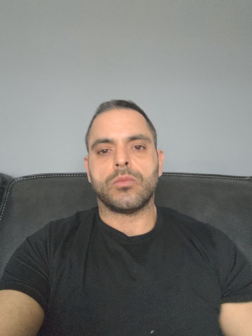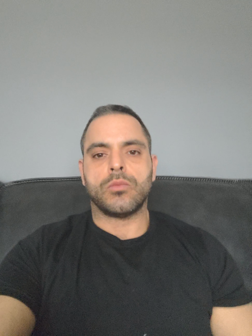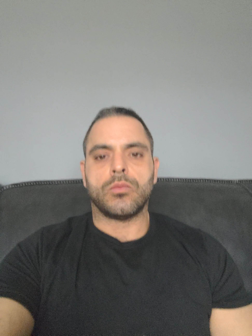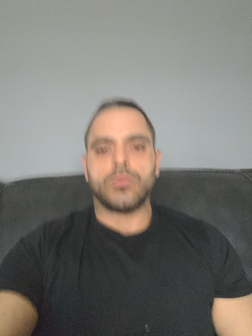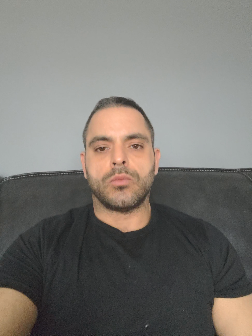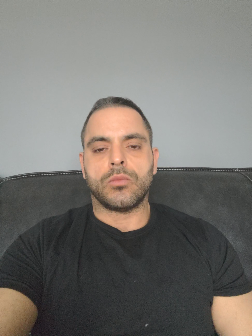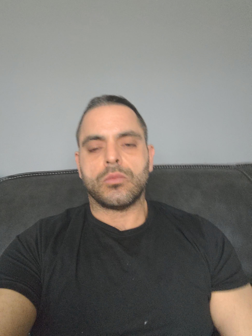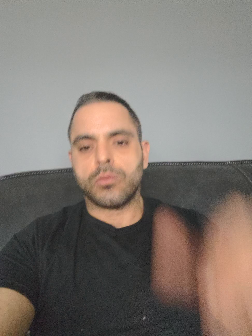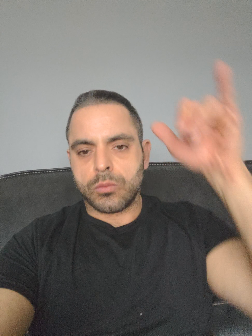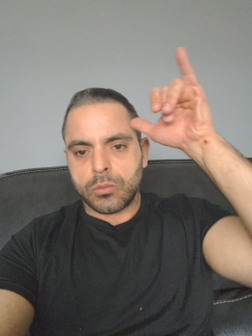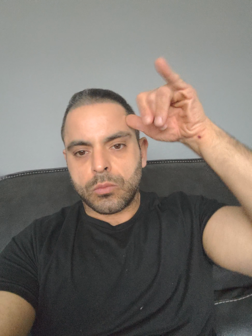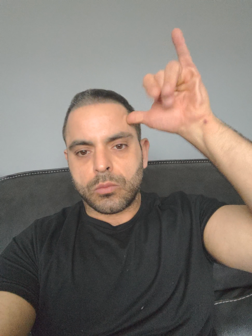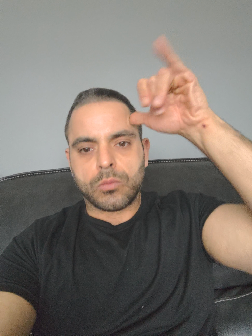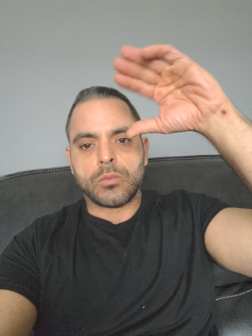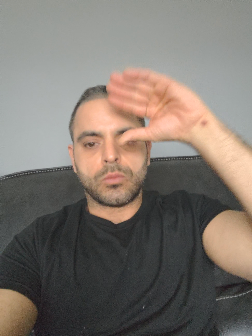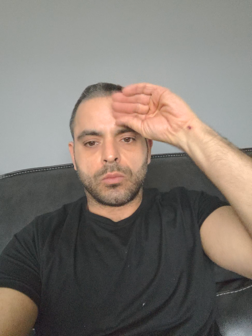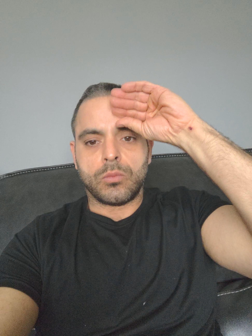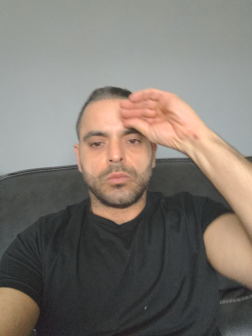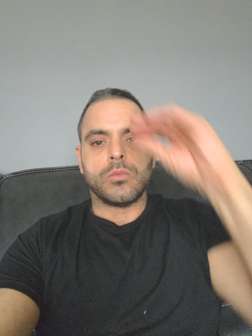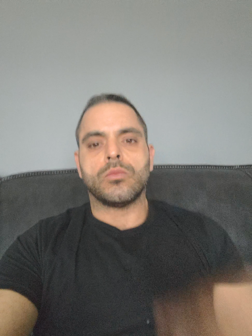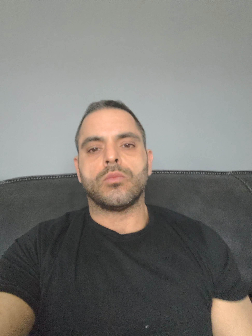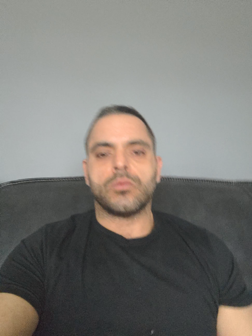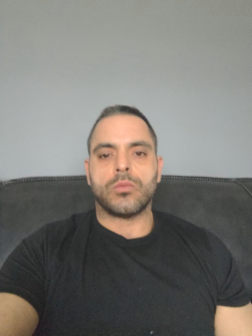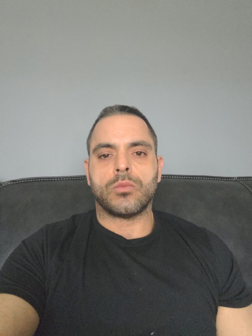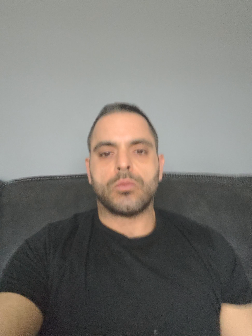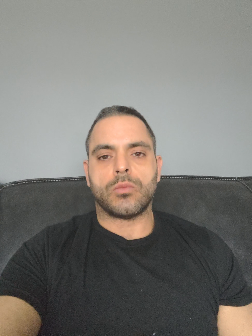cowboy